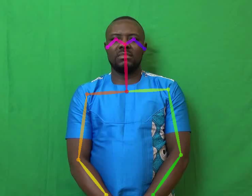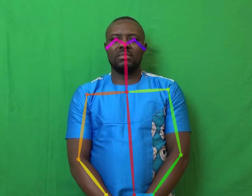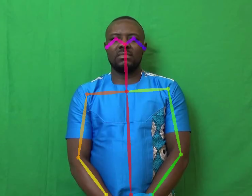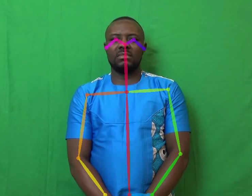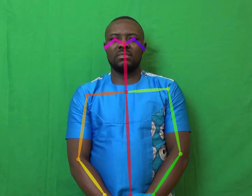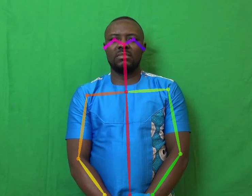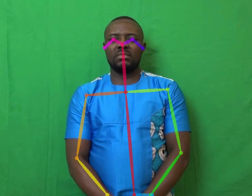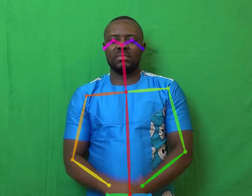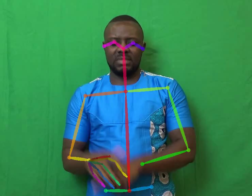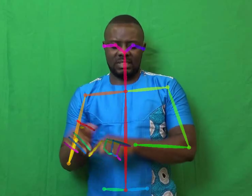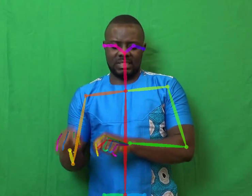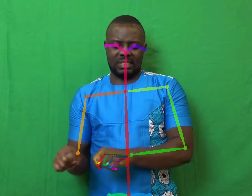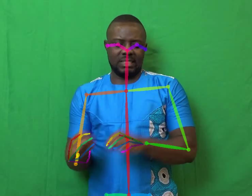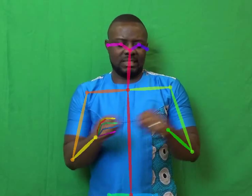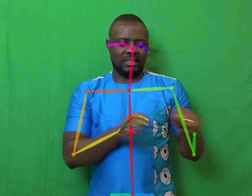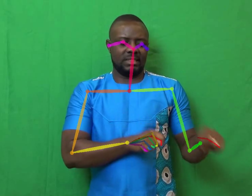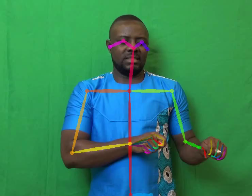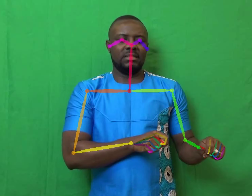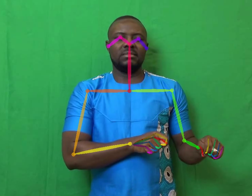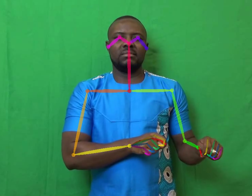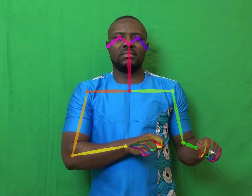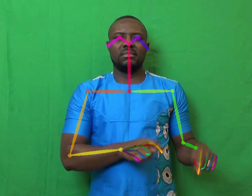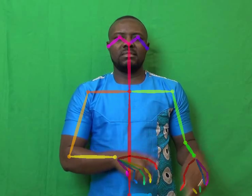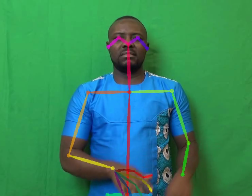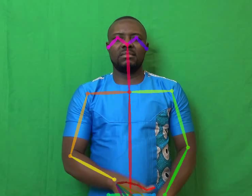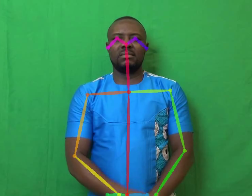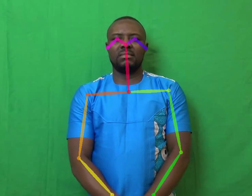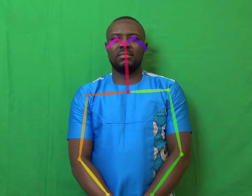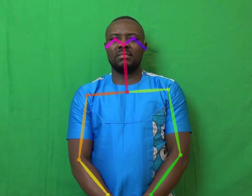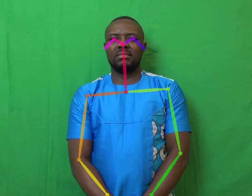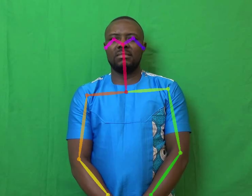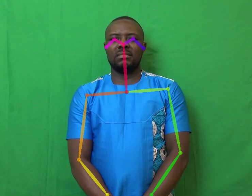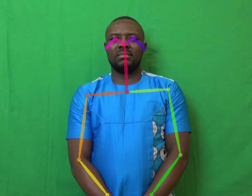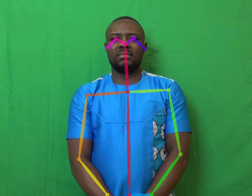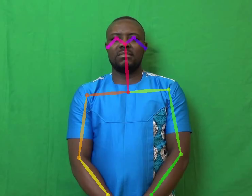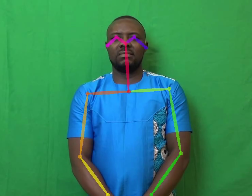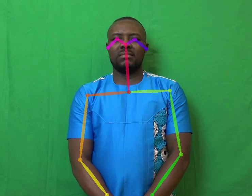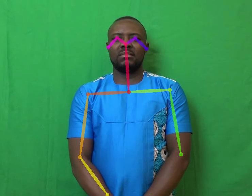transmit